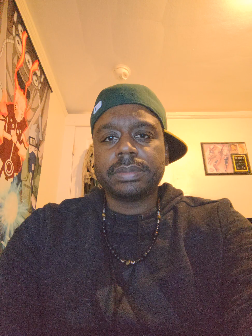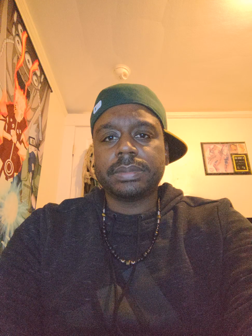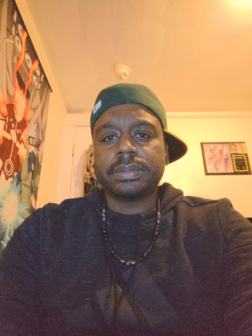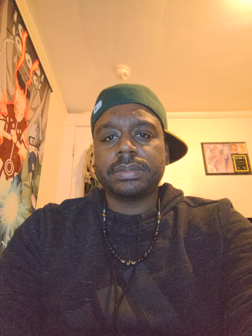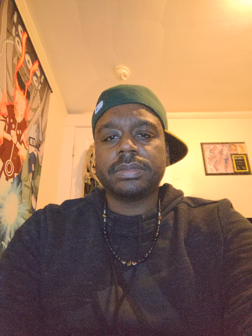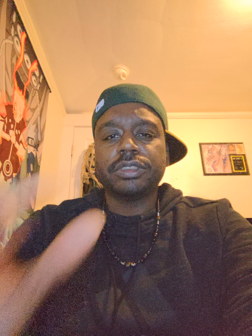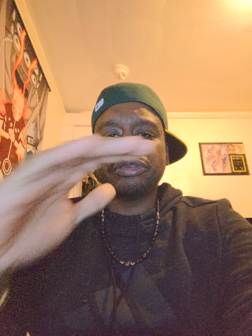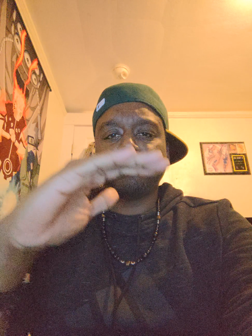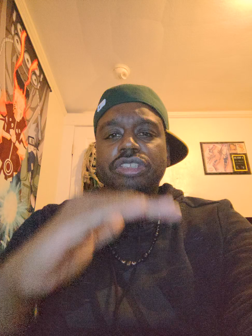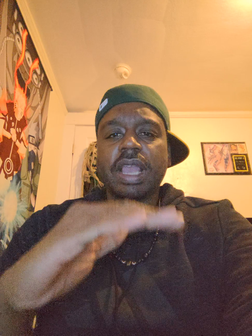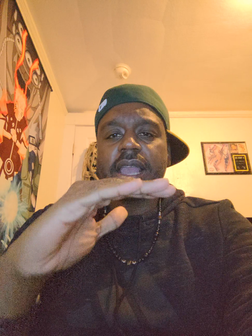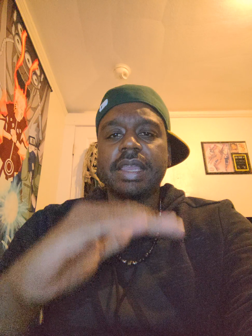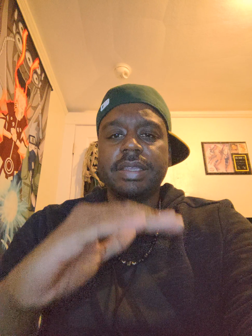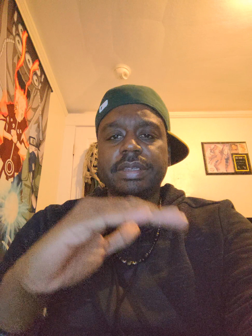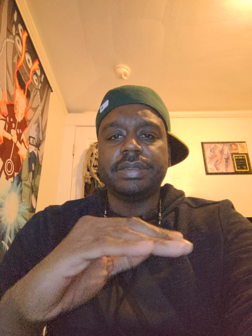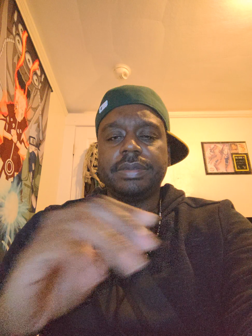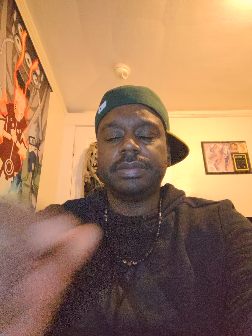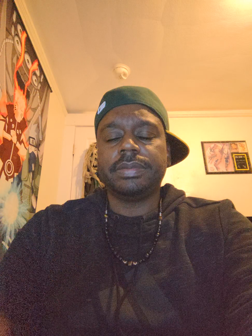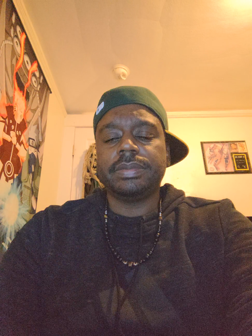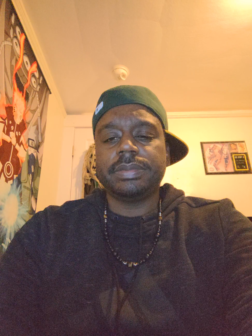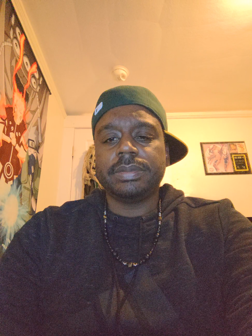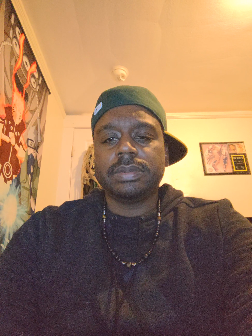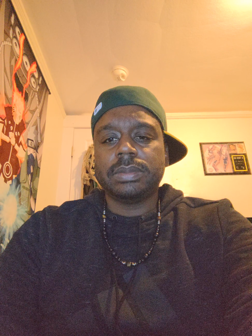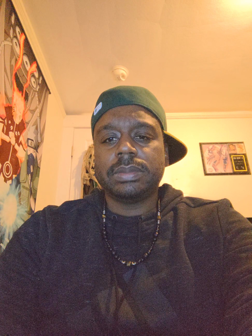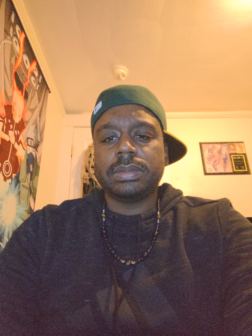child